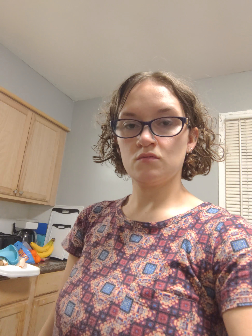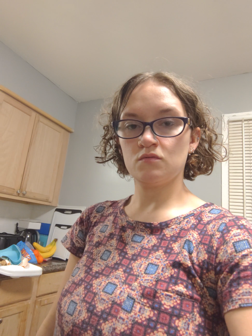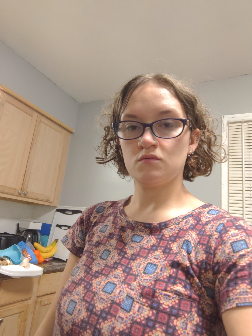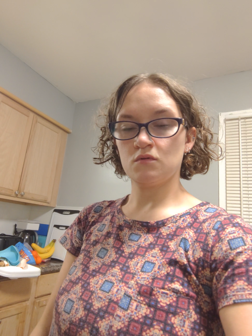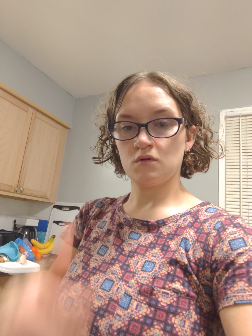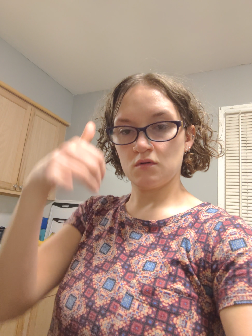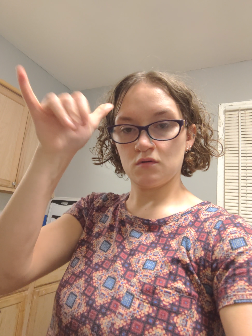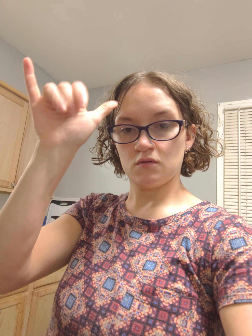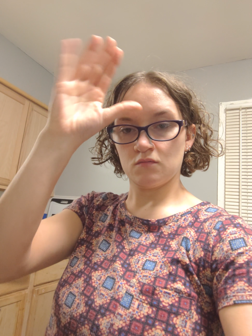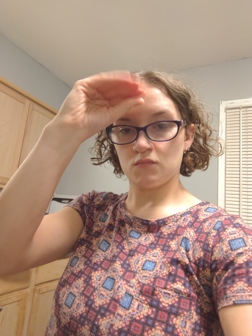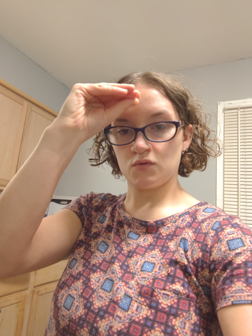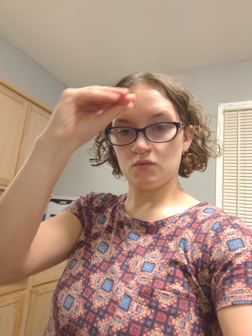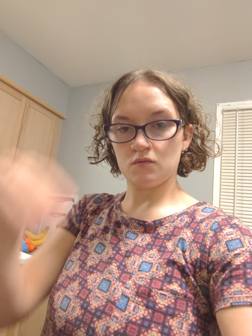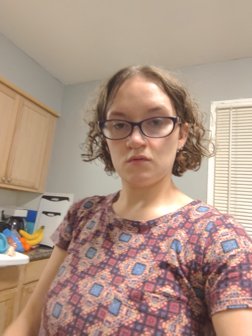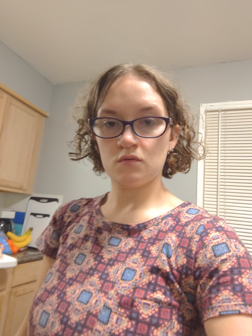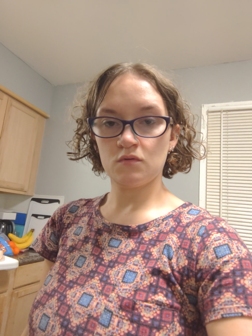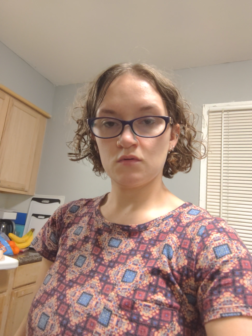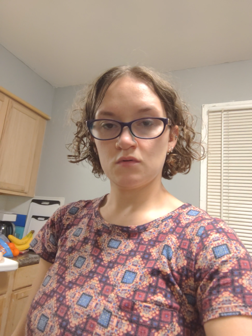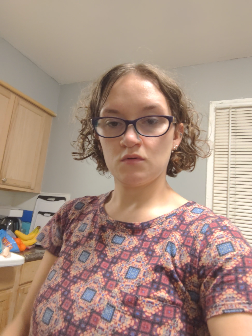cowboy